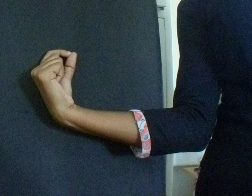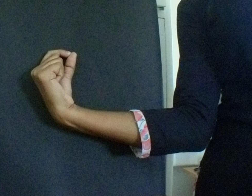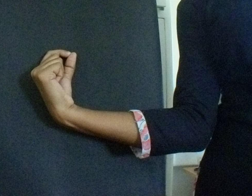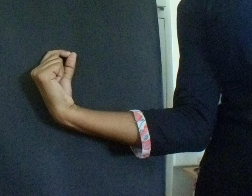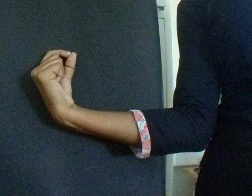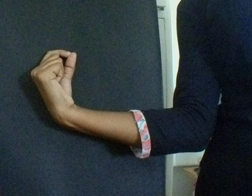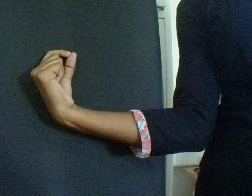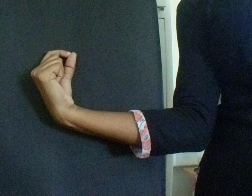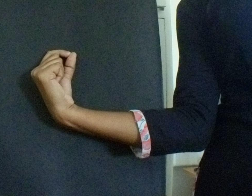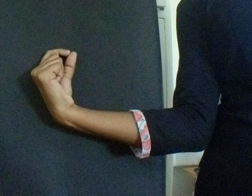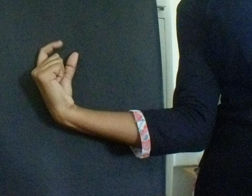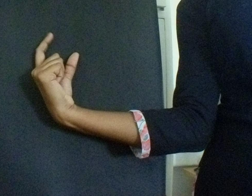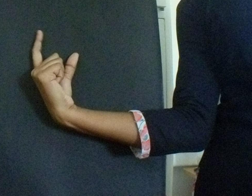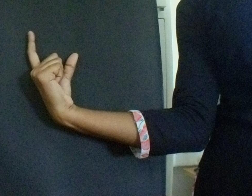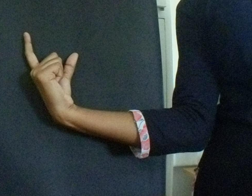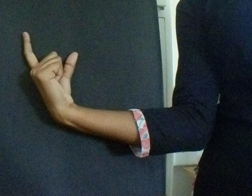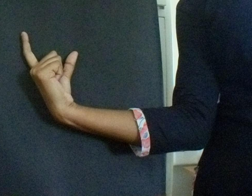thief